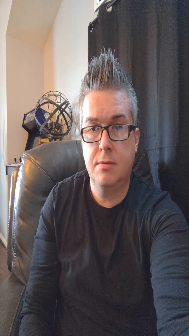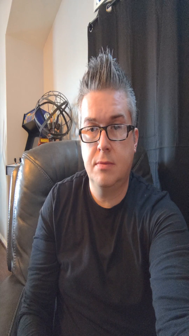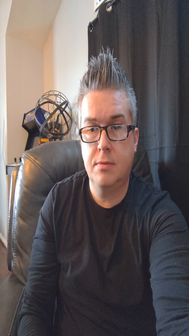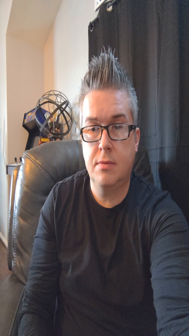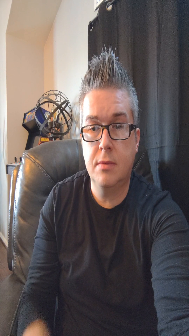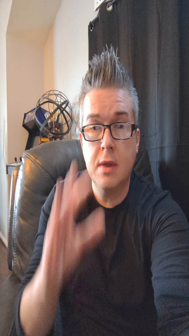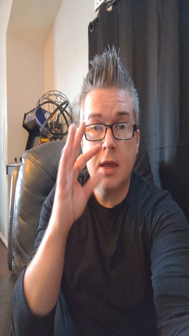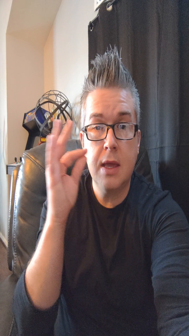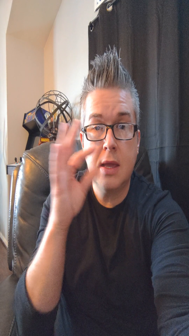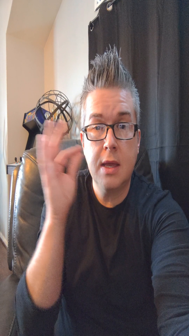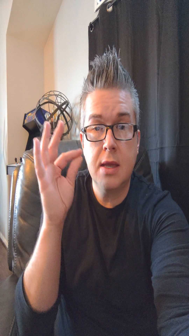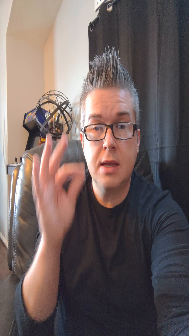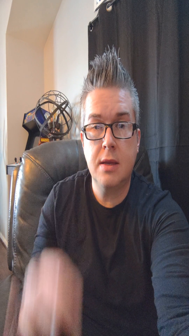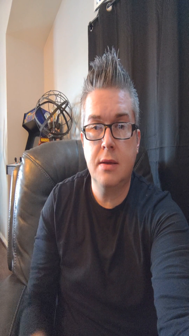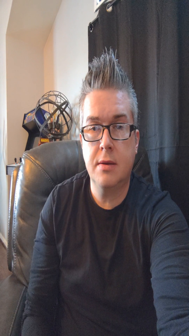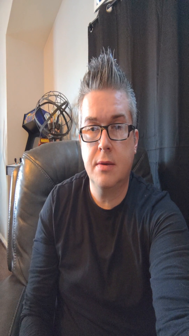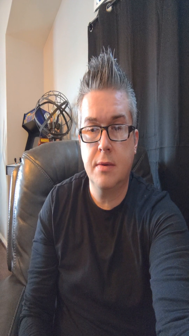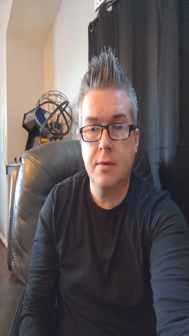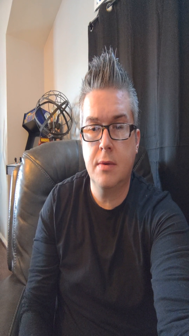cat